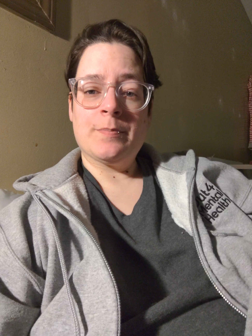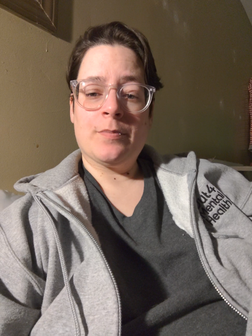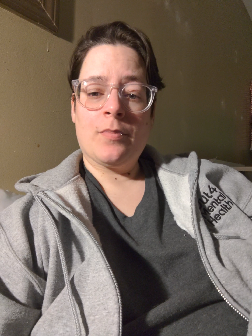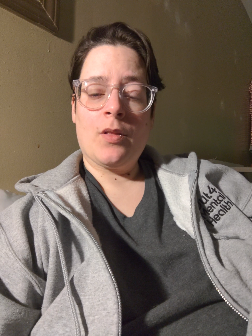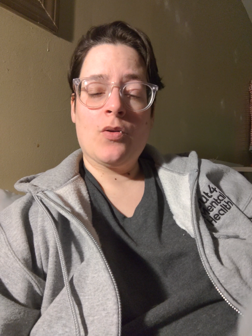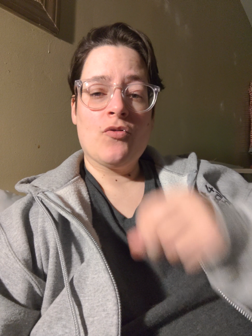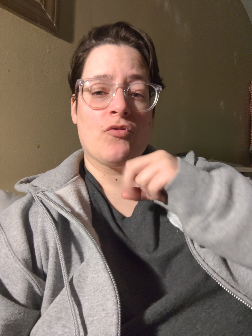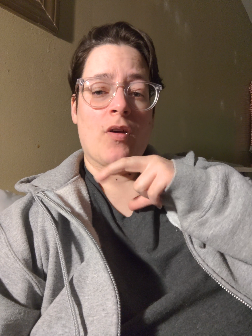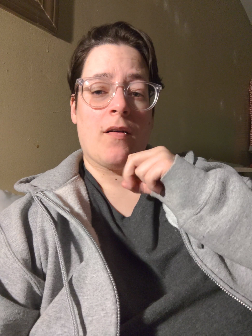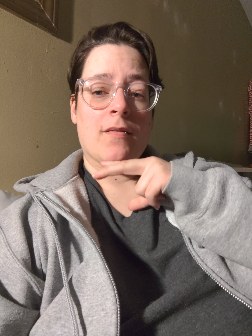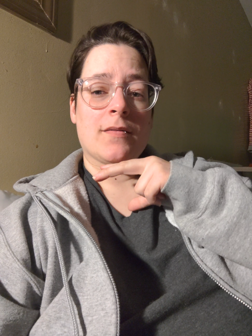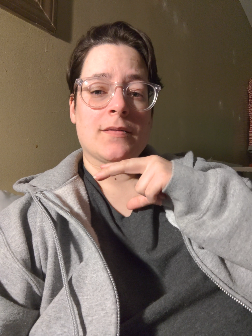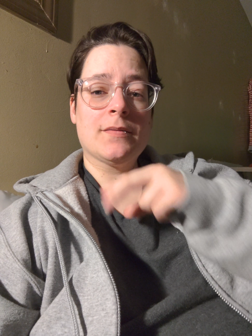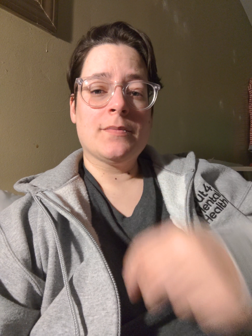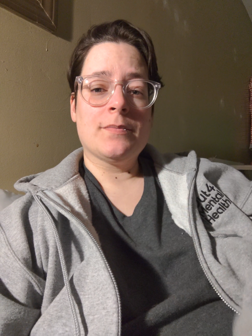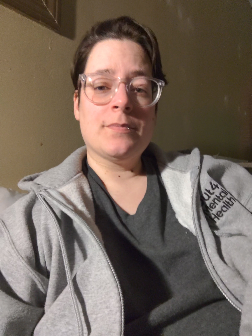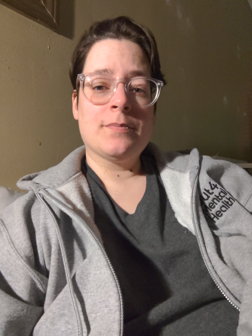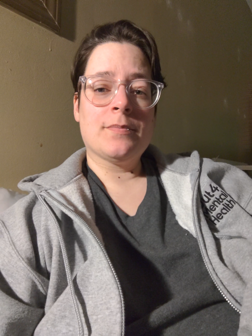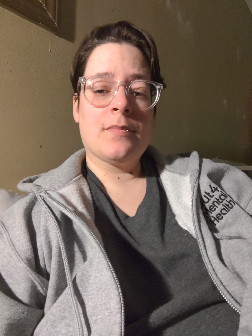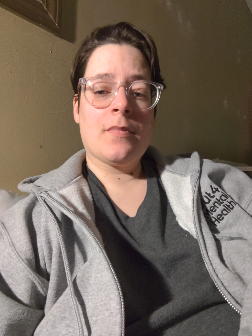frog